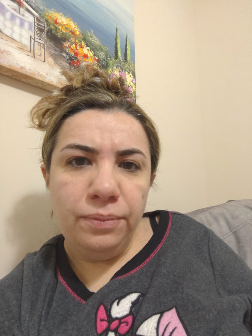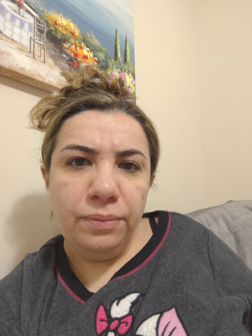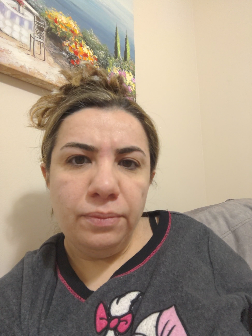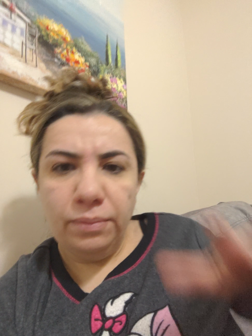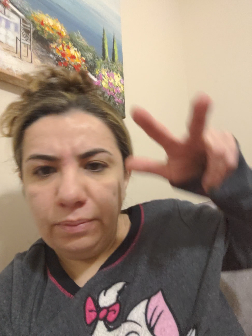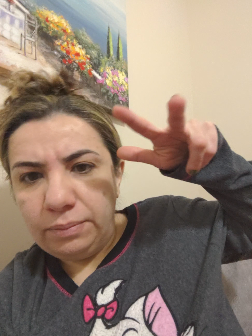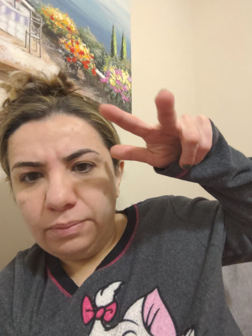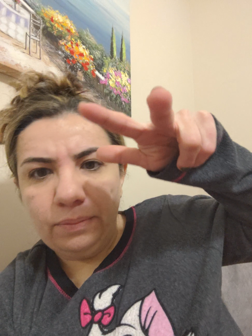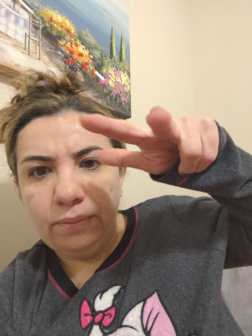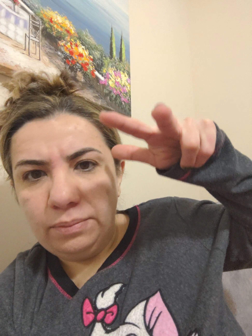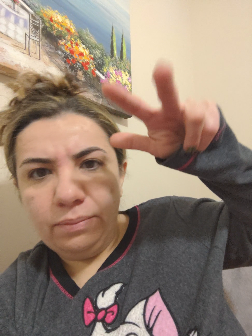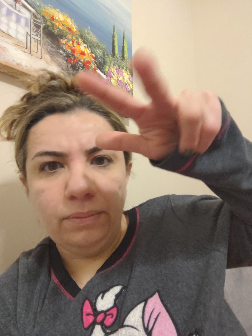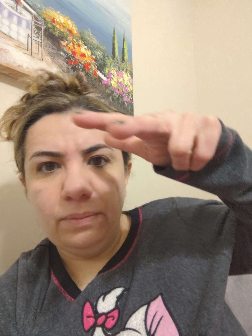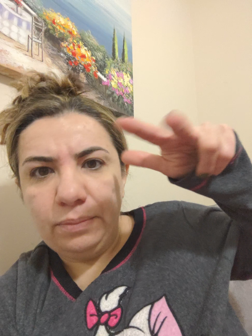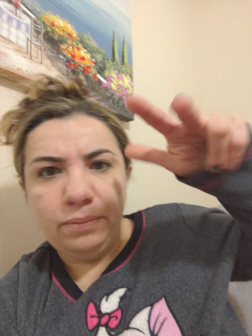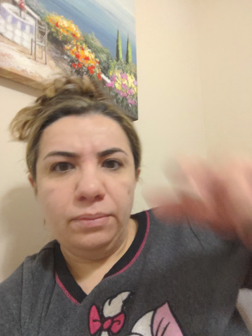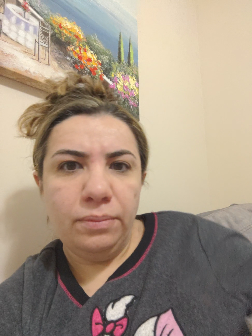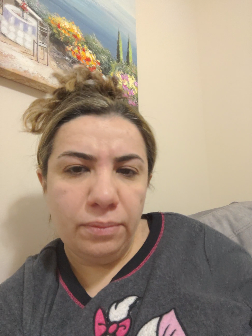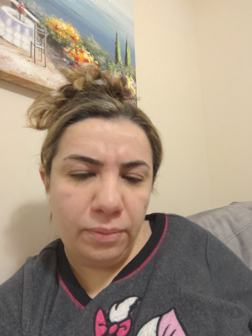helicopter